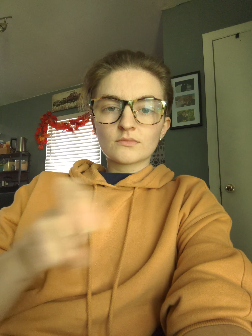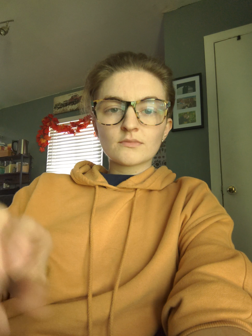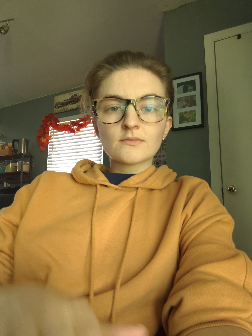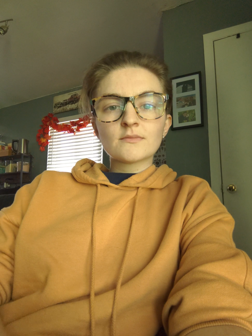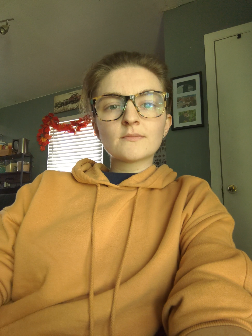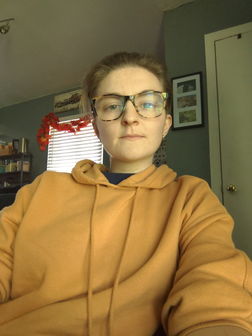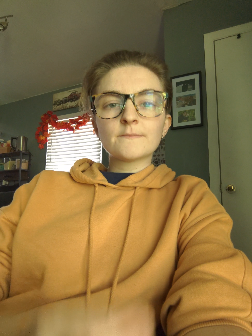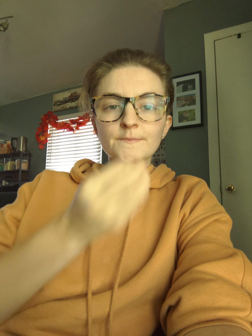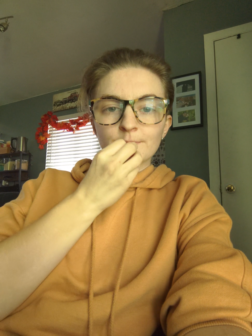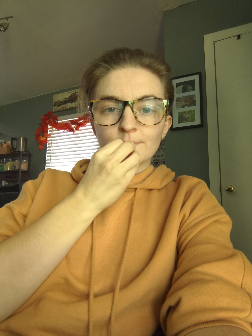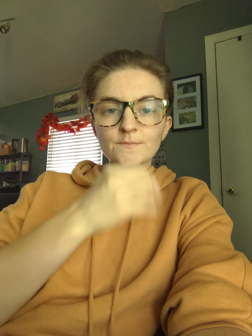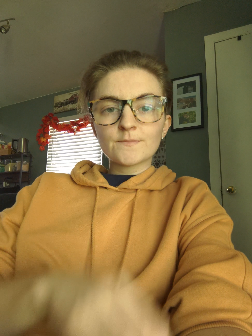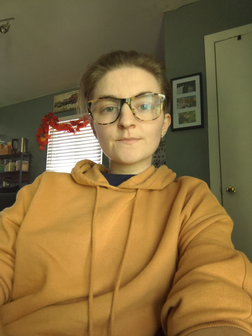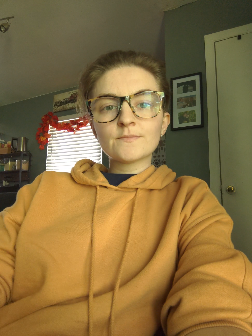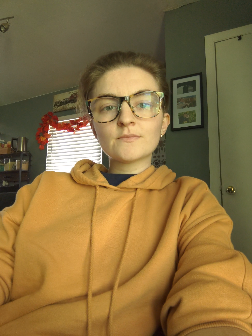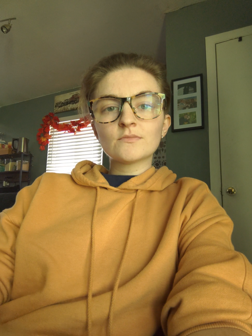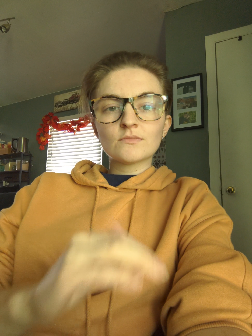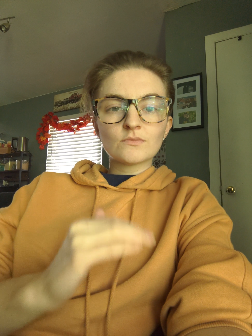eat